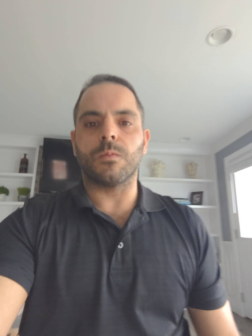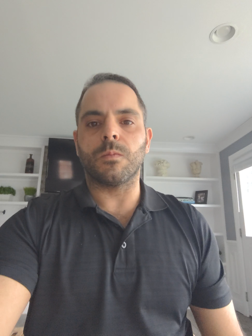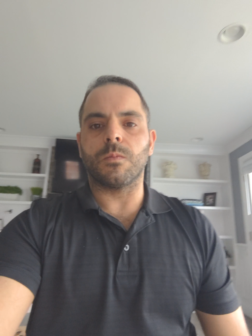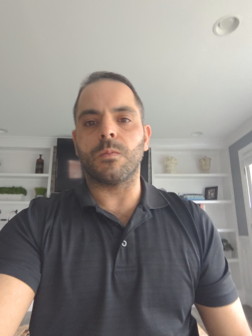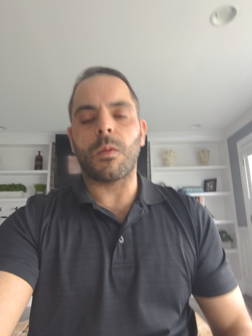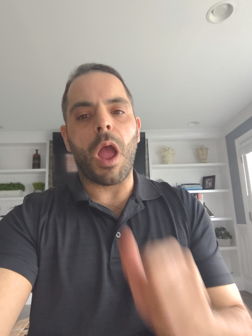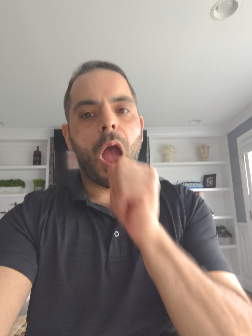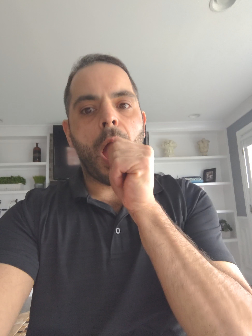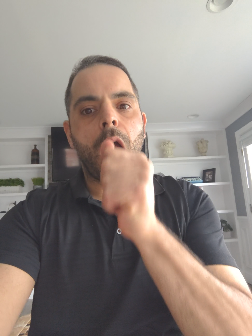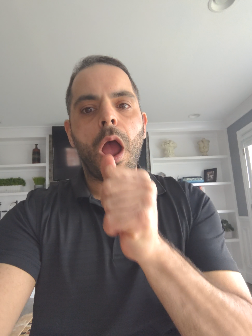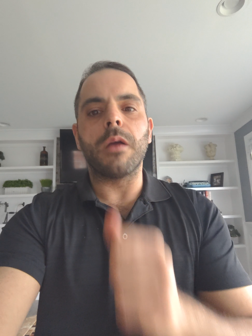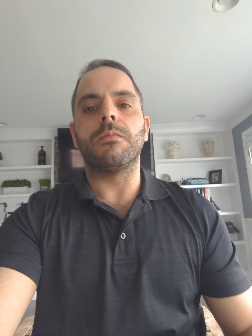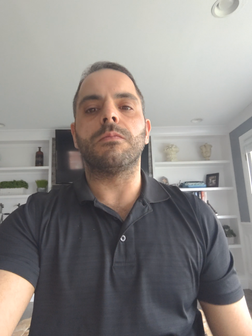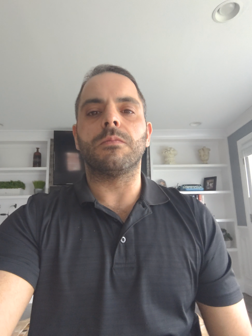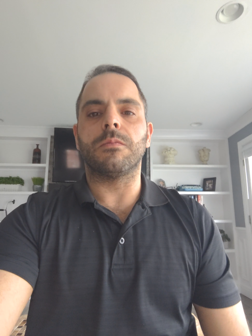nuts